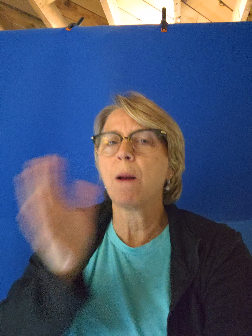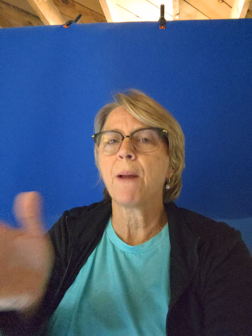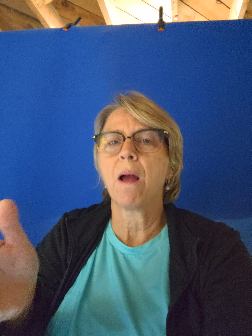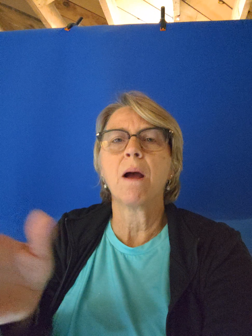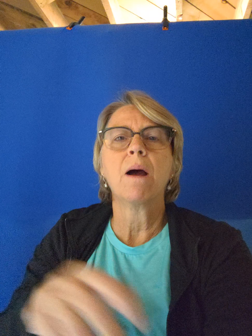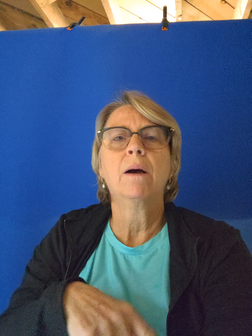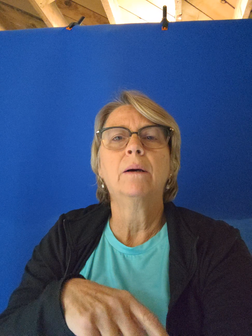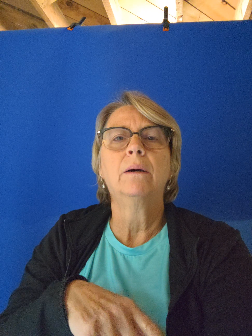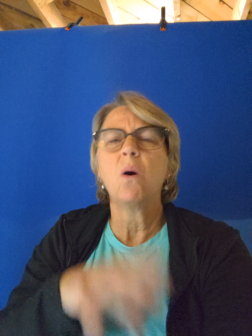grandma